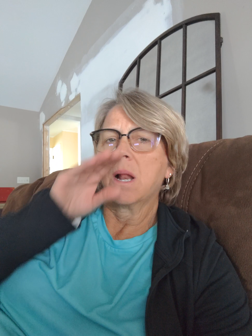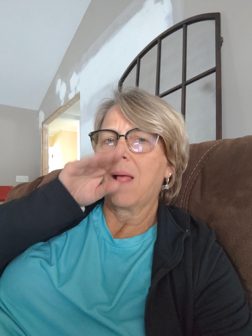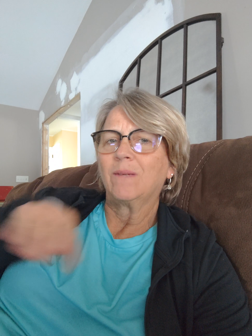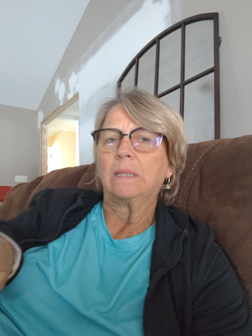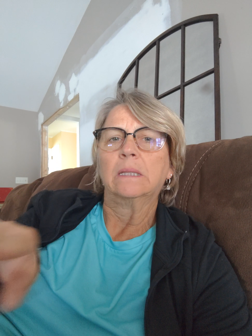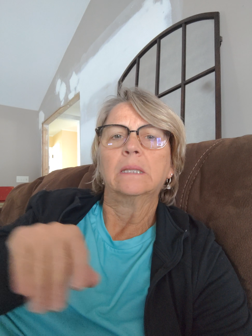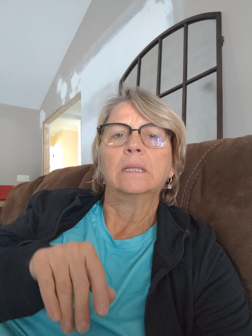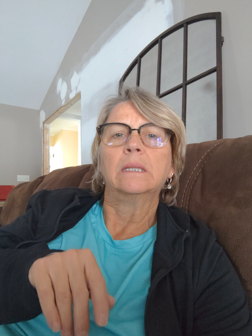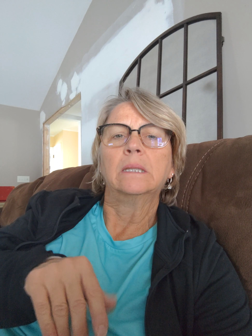elephant